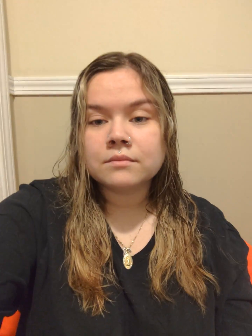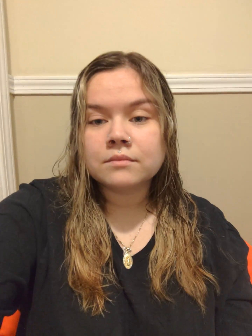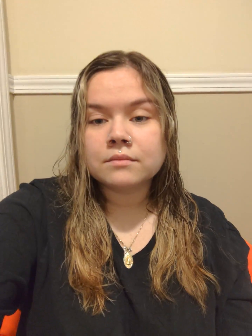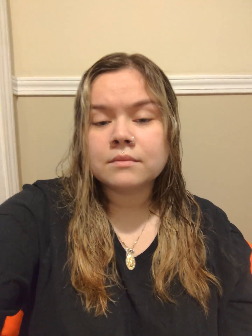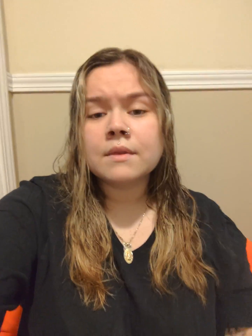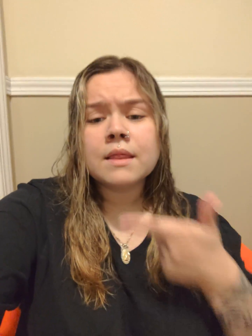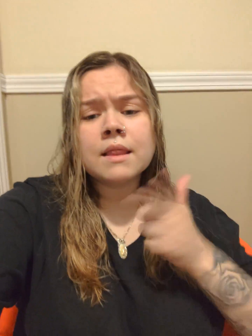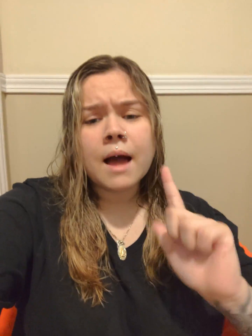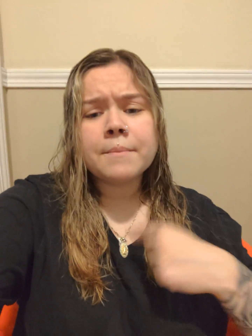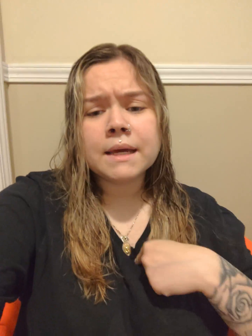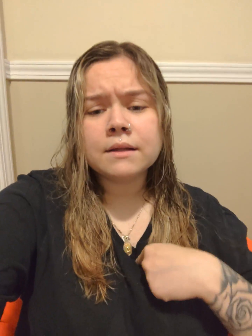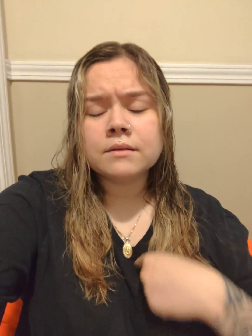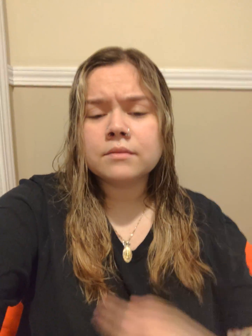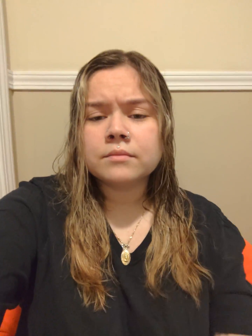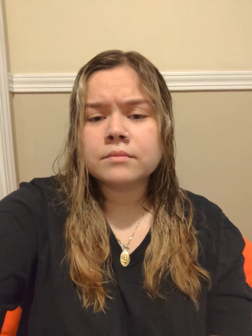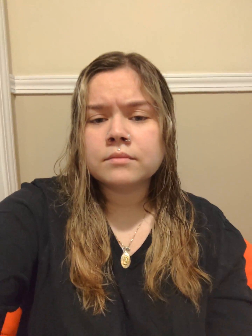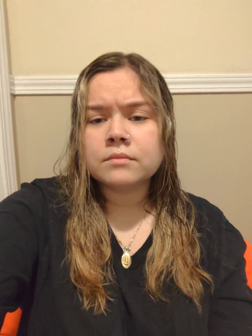let me